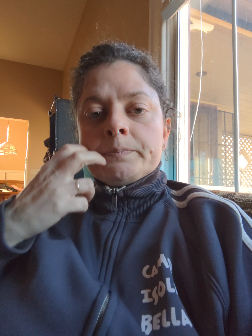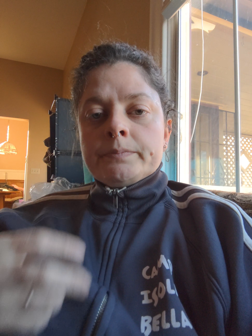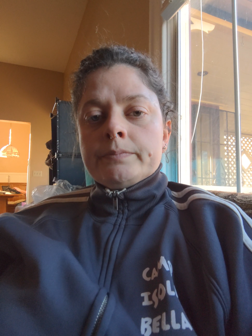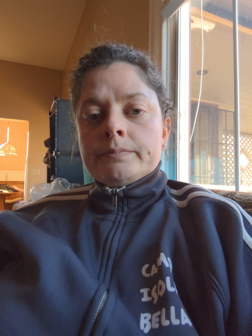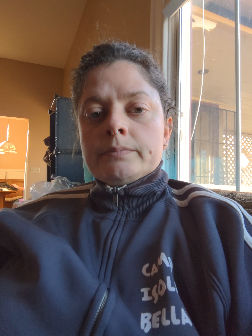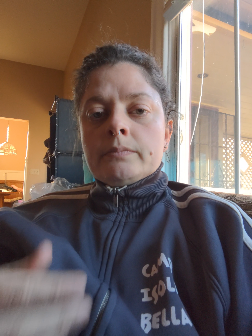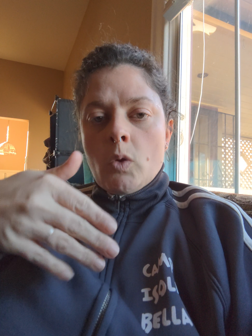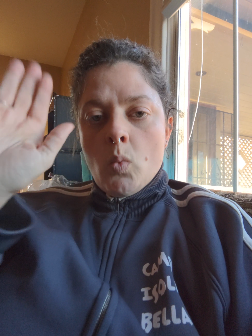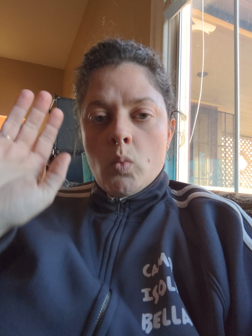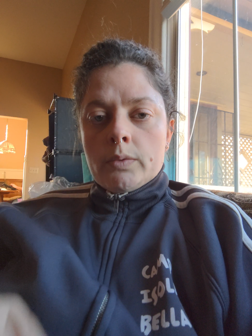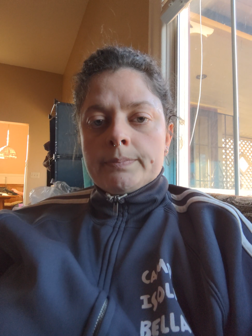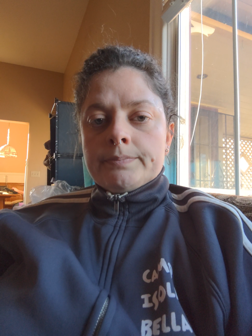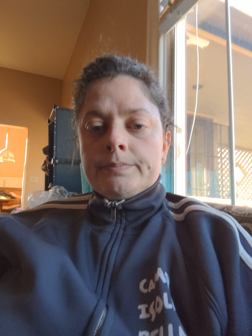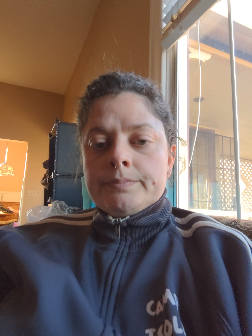go